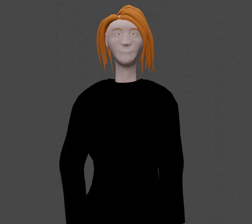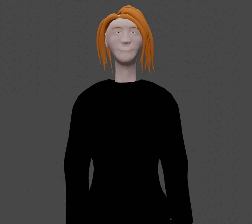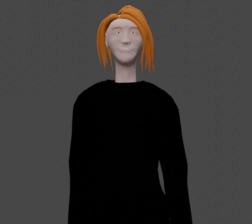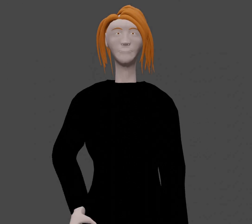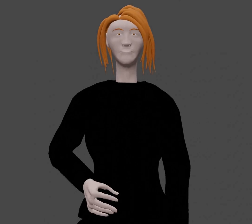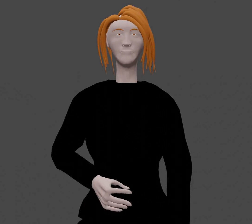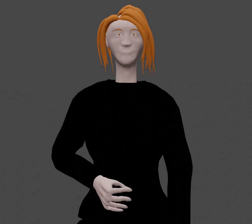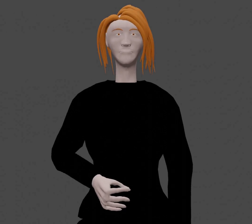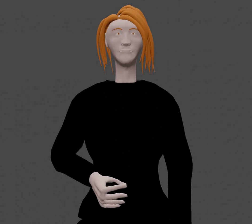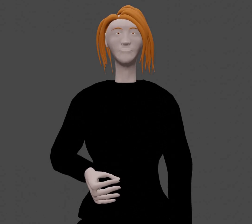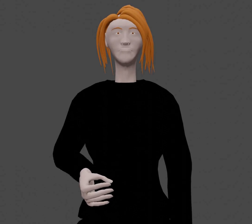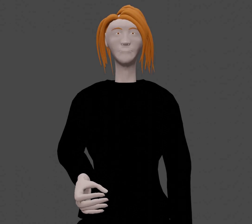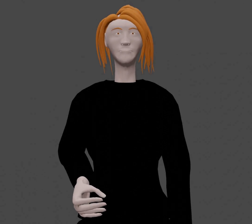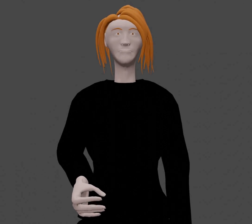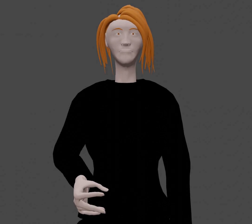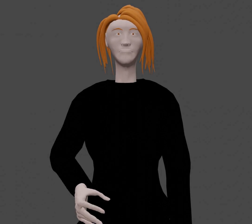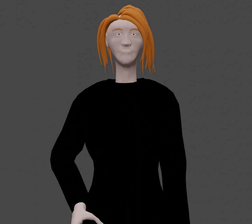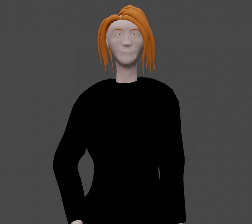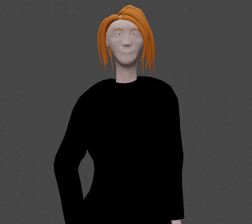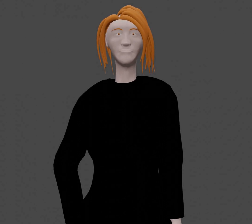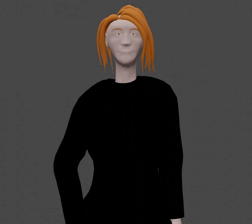Assign (Give)